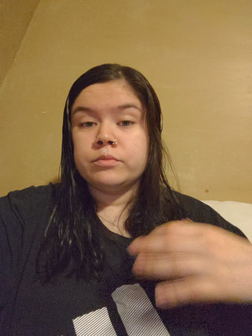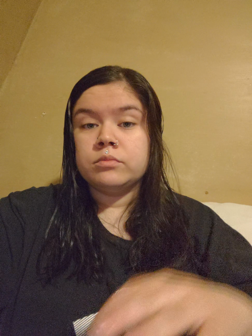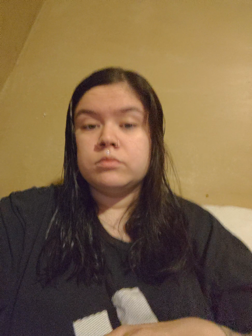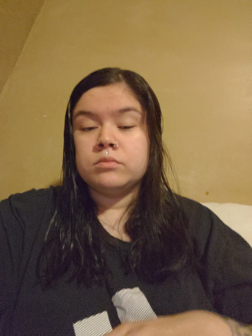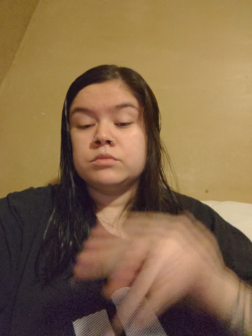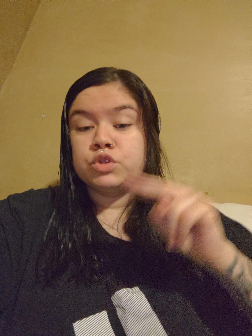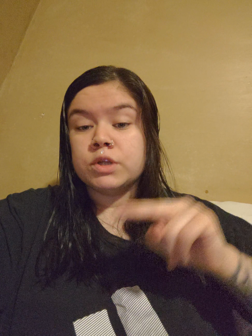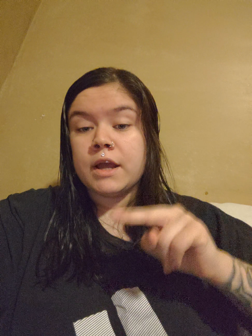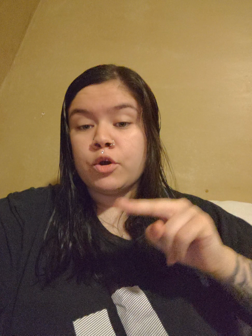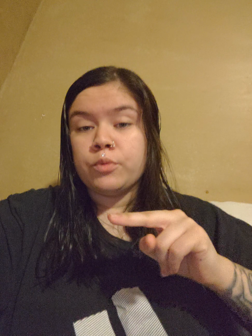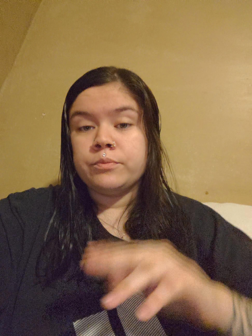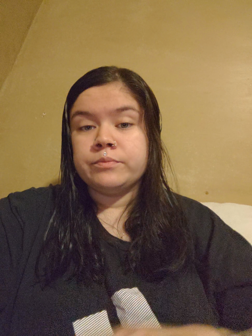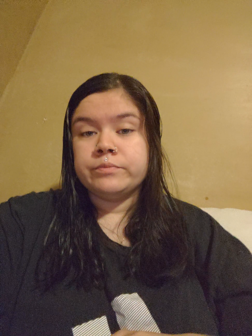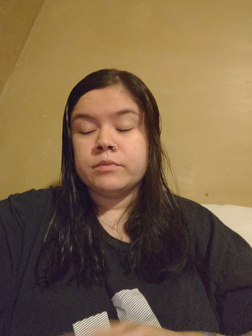chair